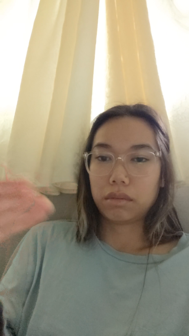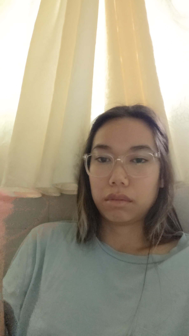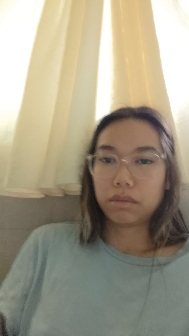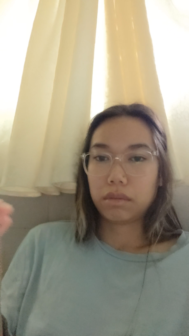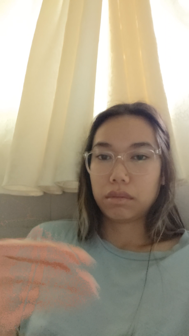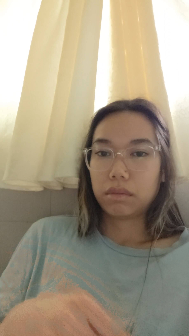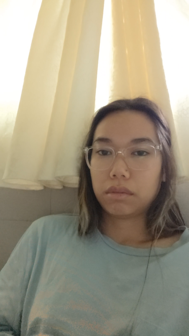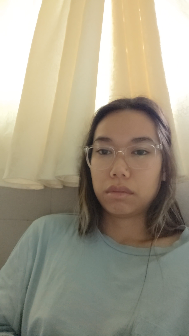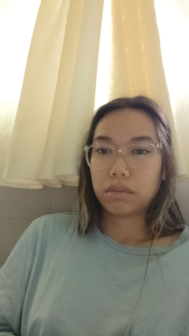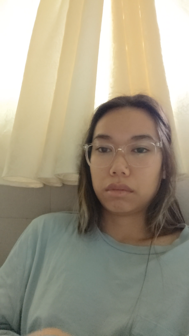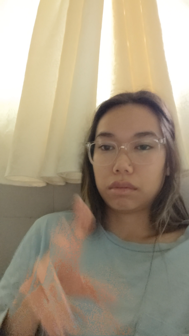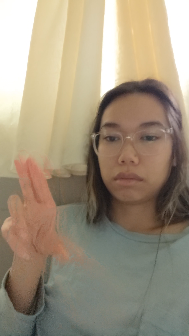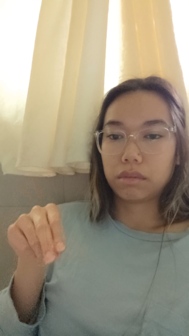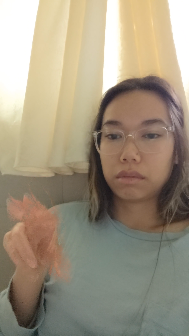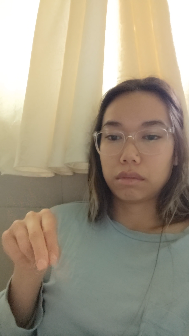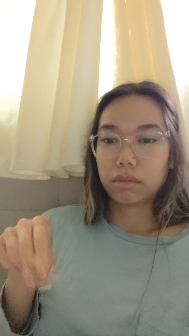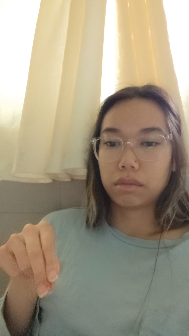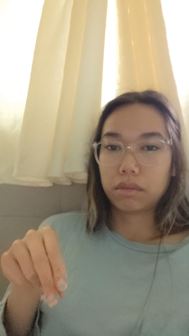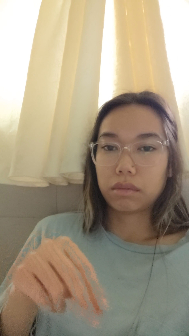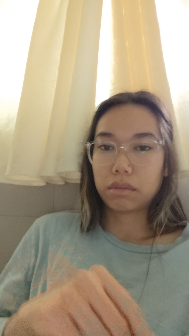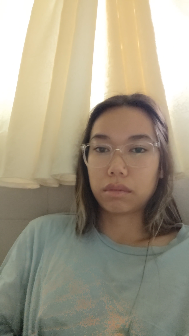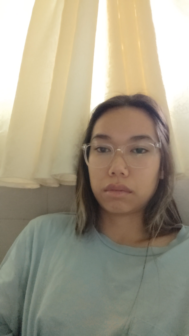diaper